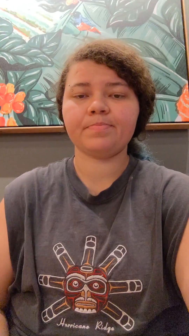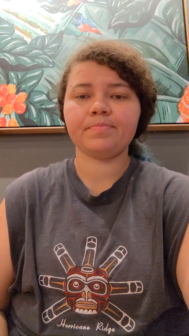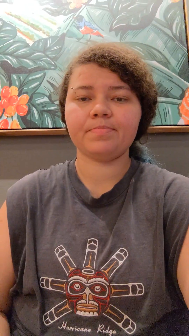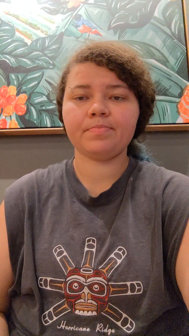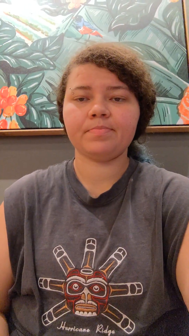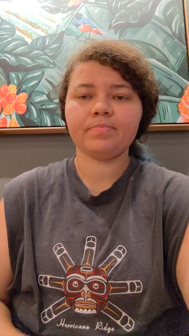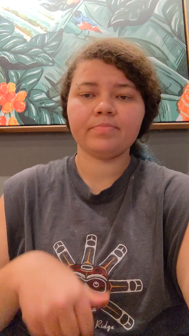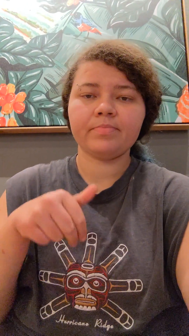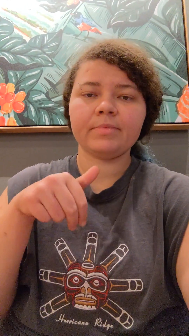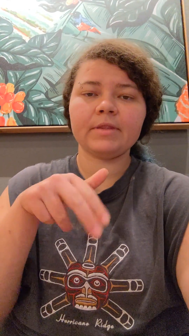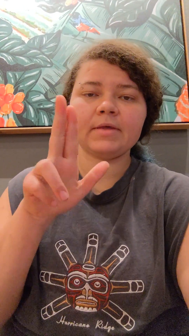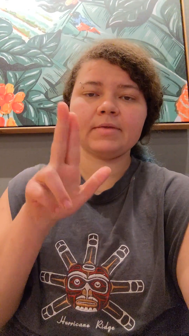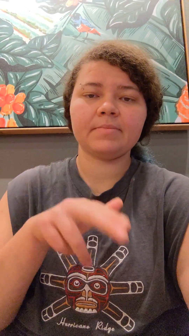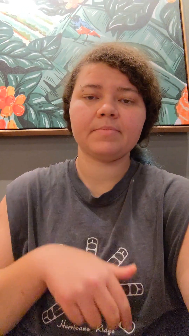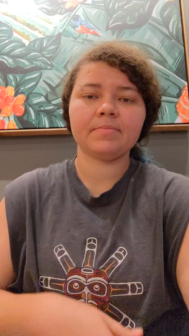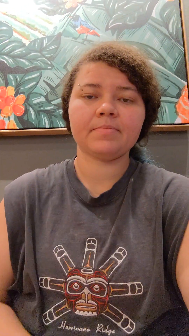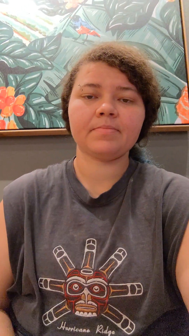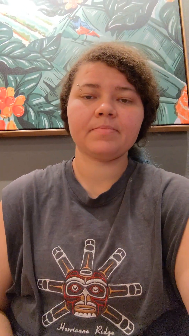lick